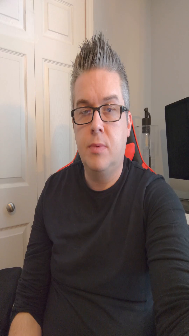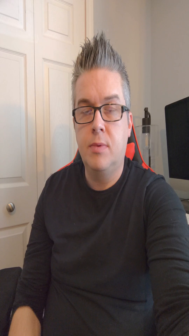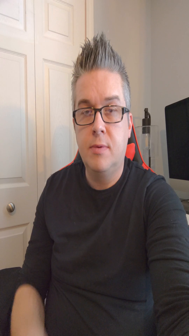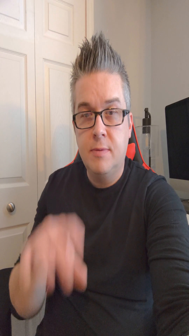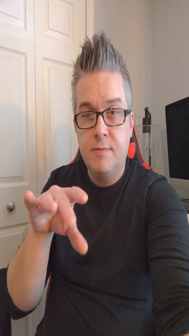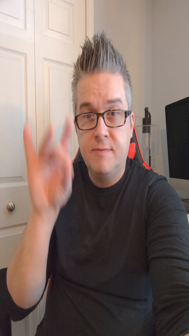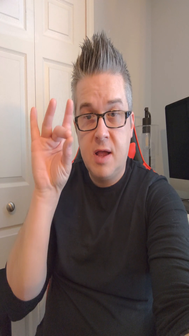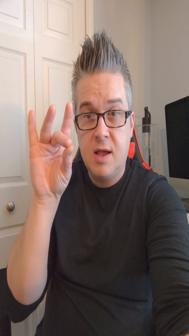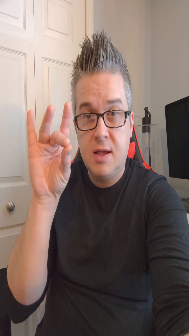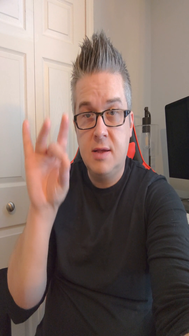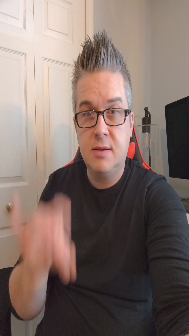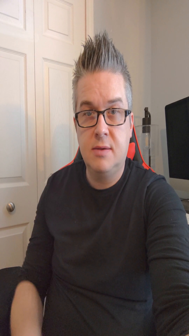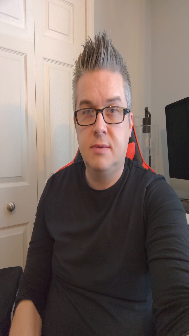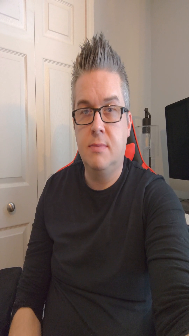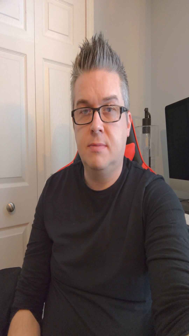find